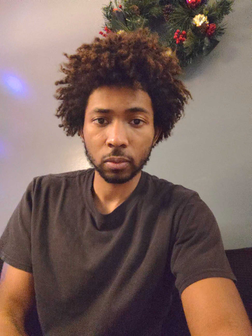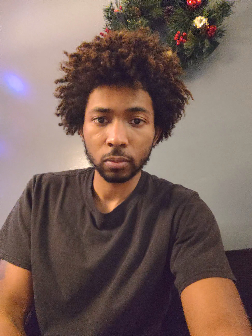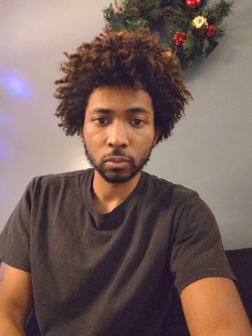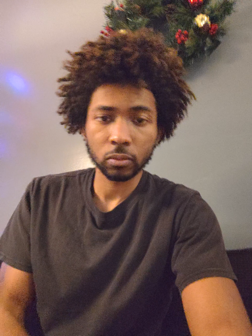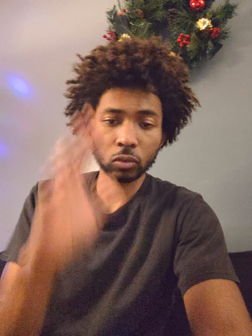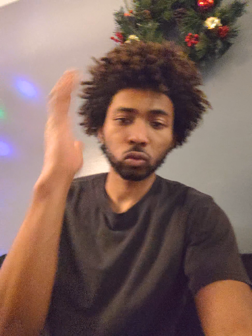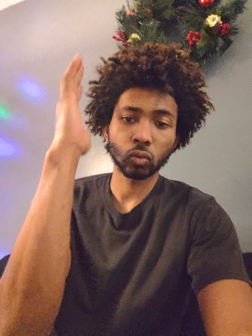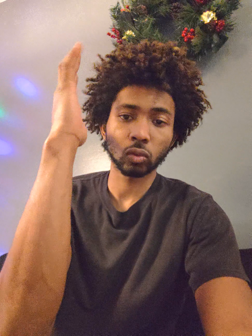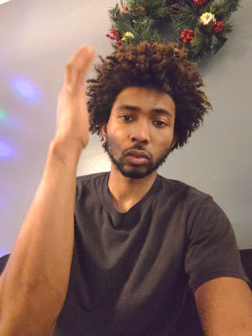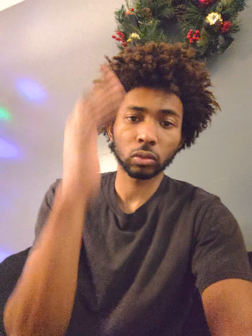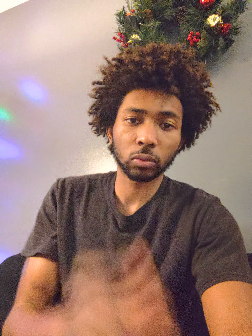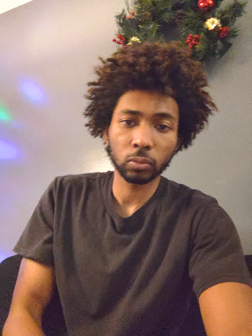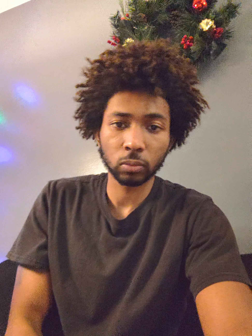tree